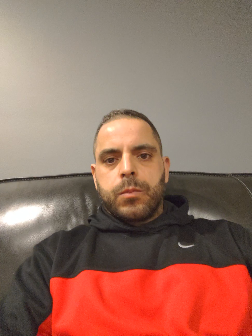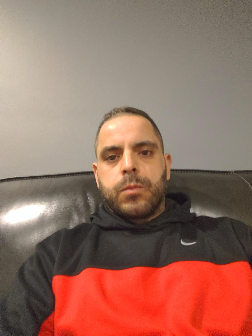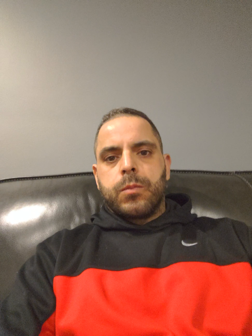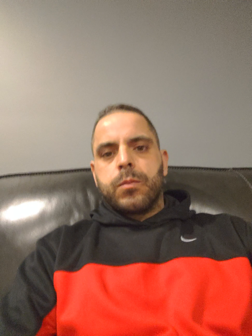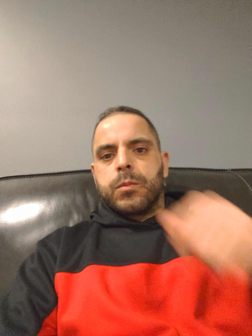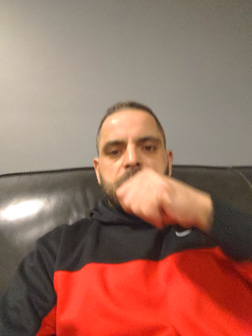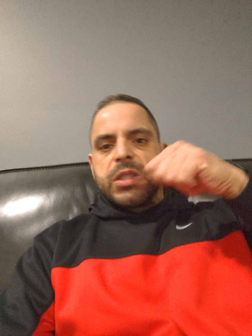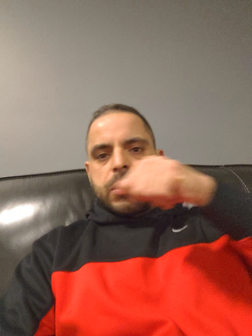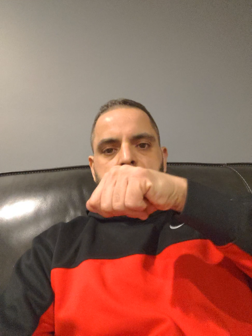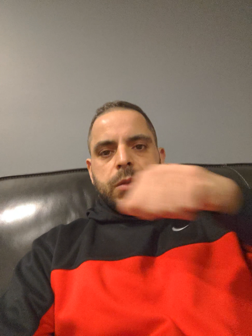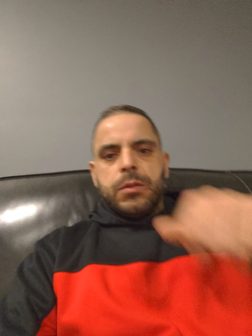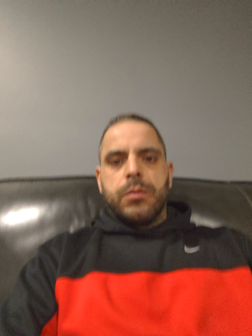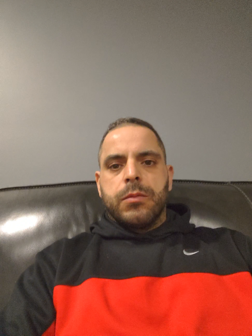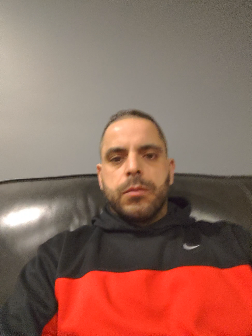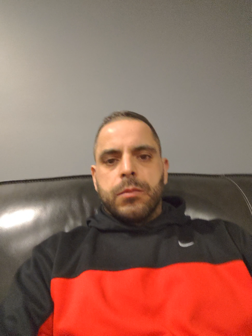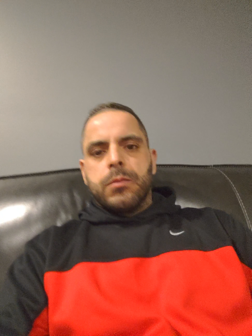toothbrush